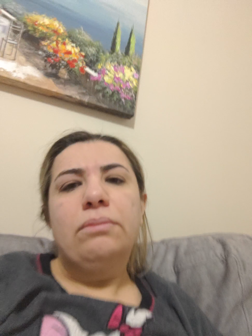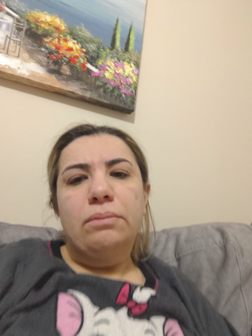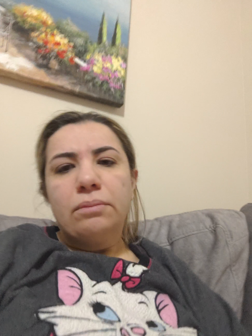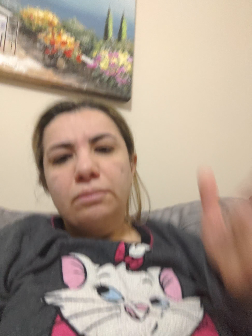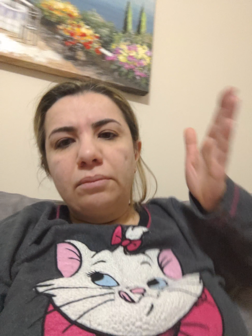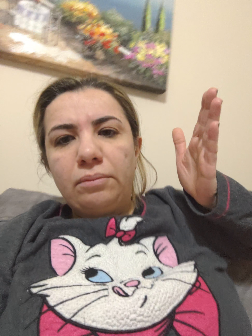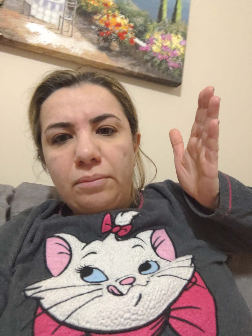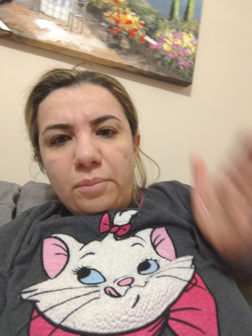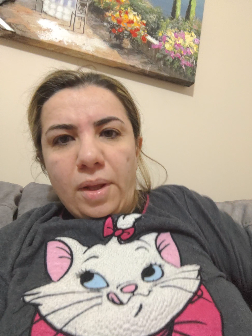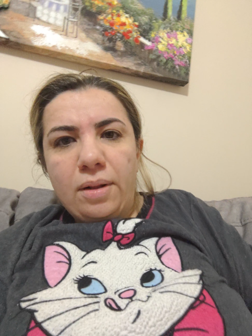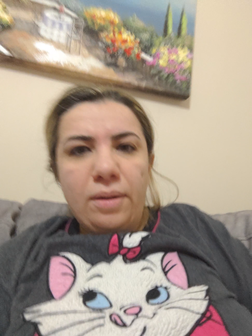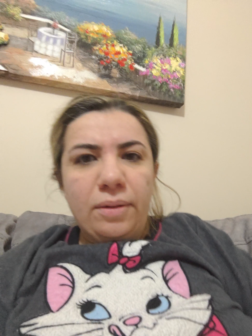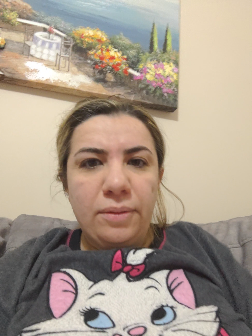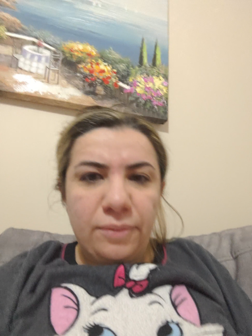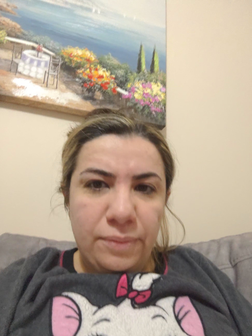beside